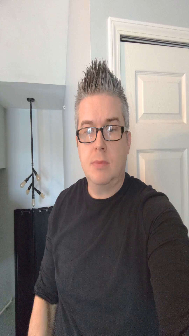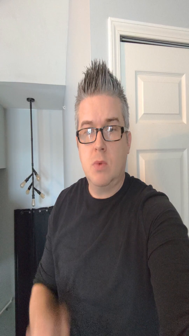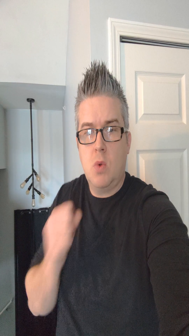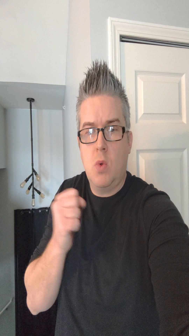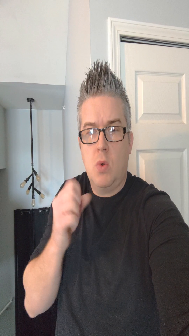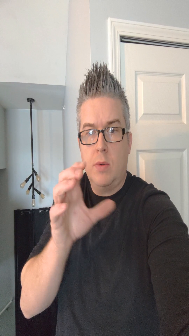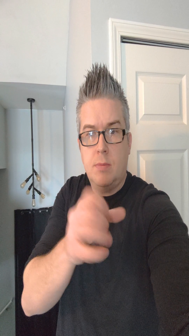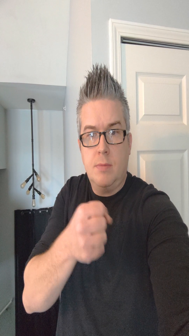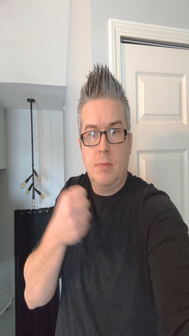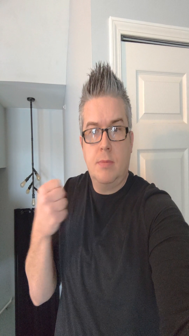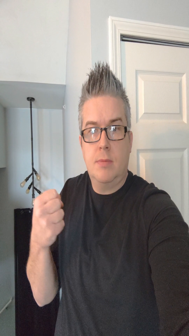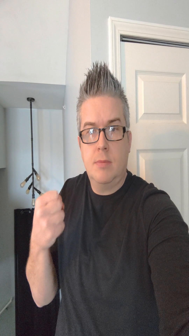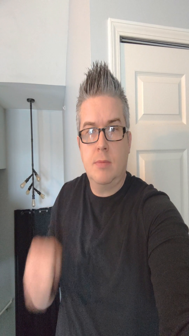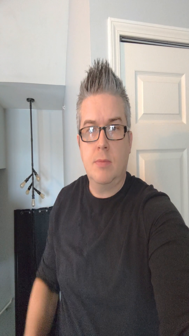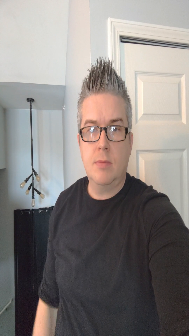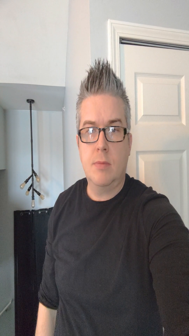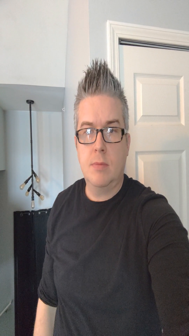refrigerator